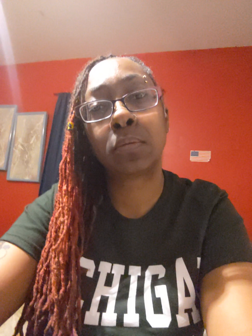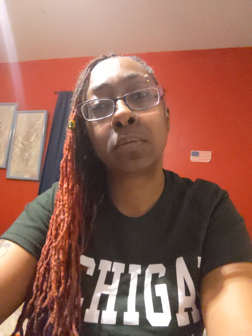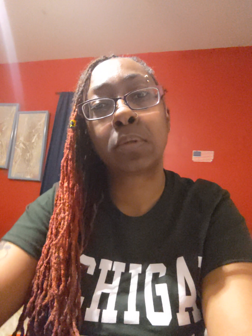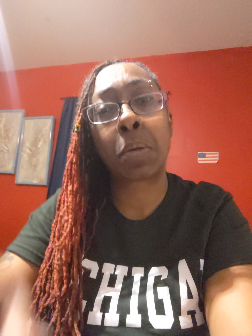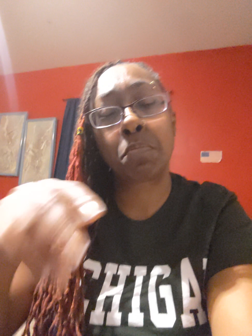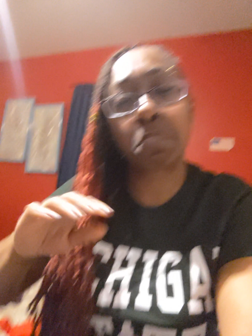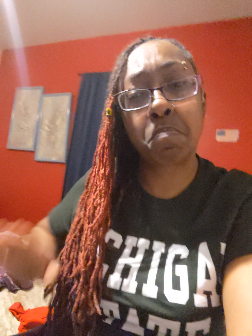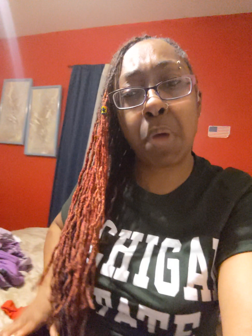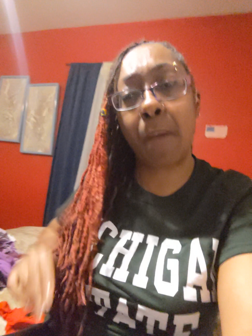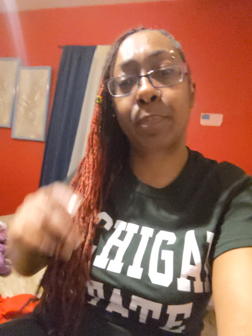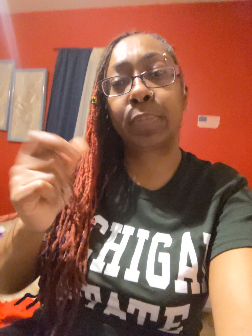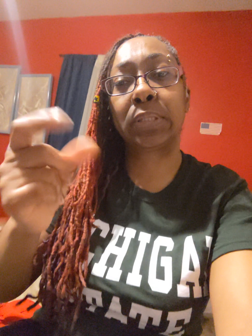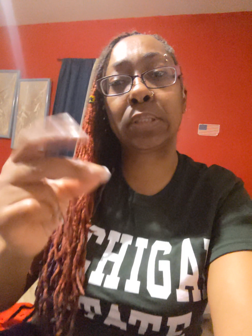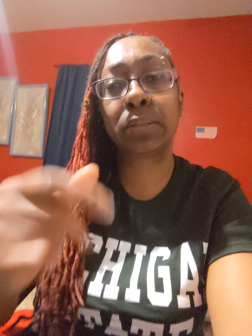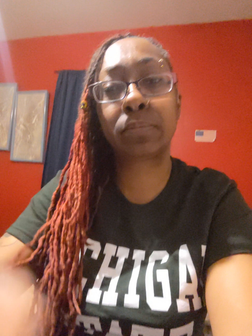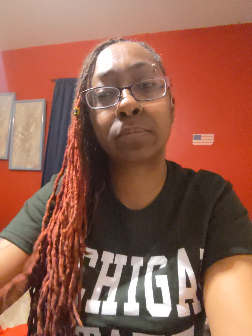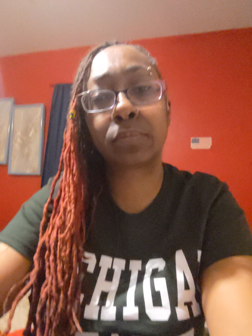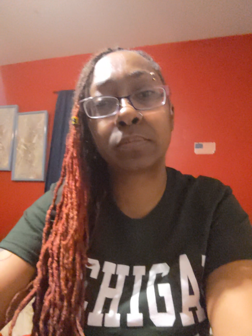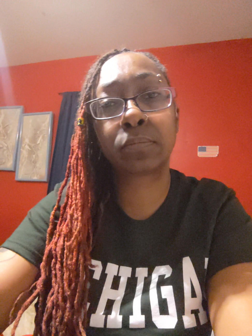puppy